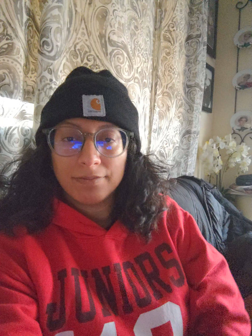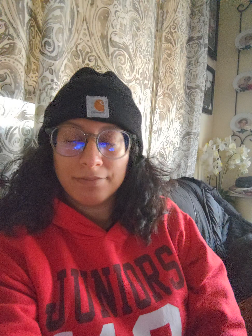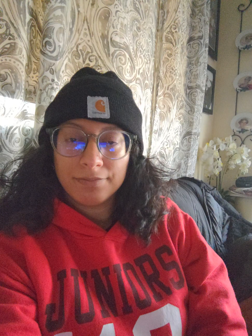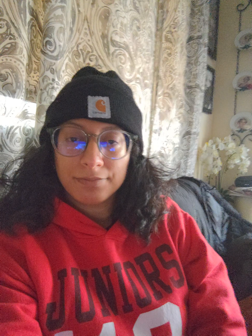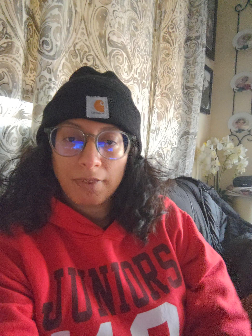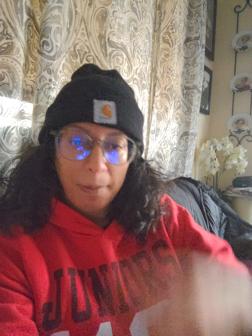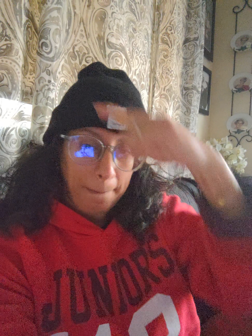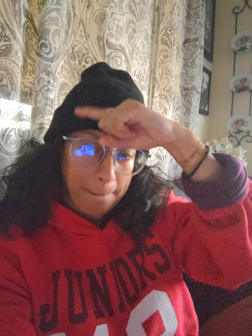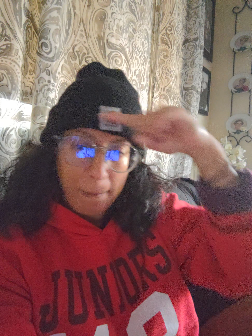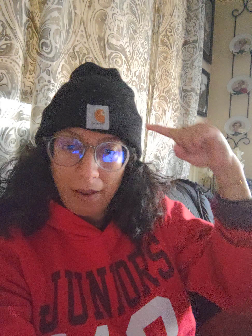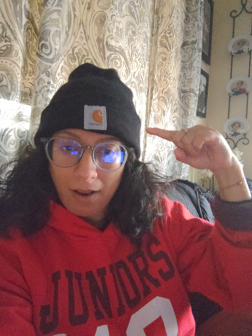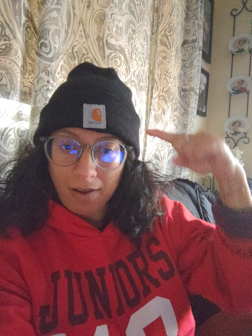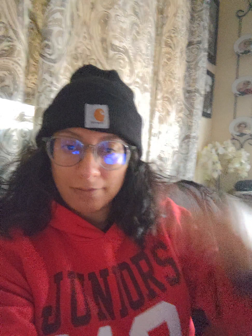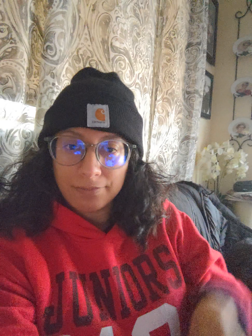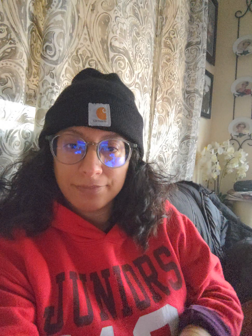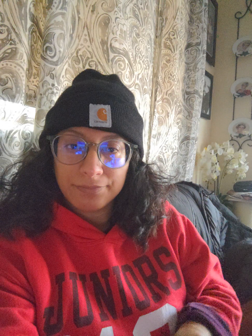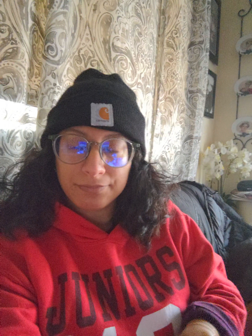black